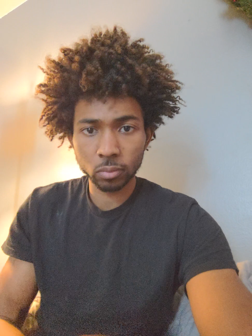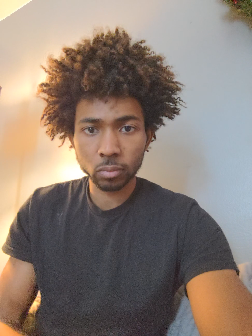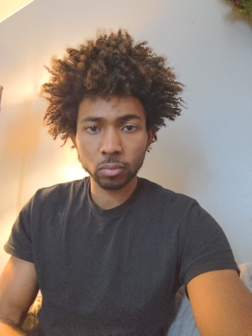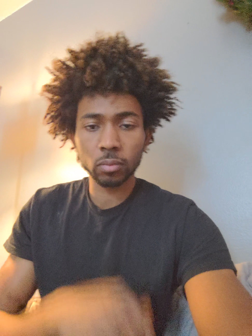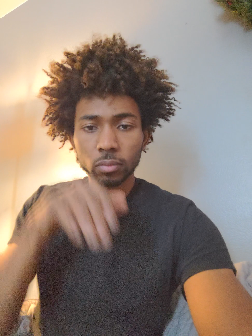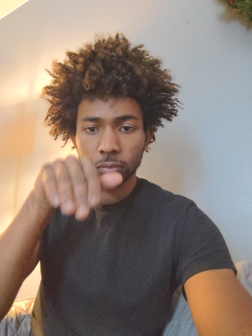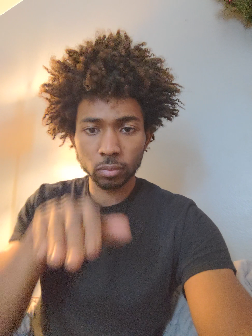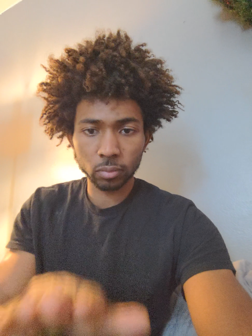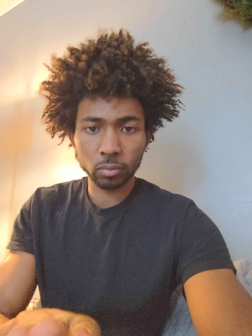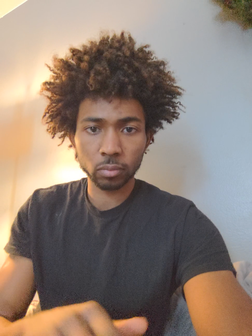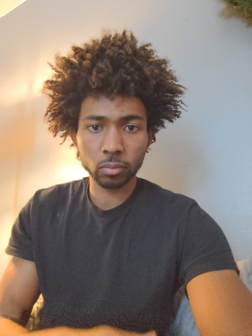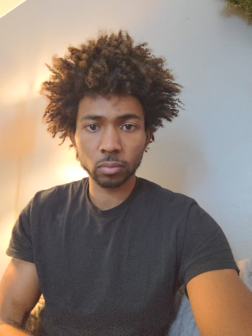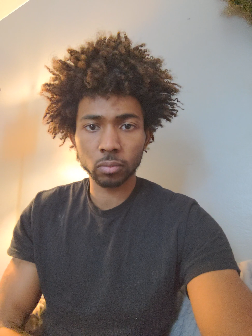into